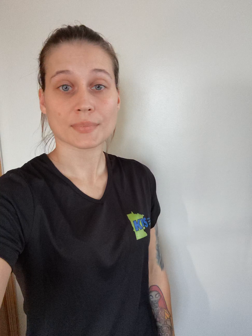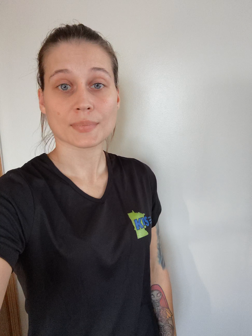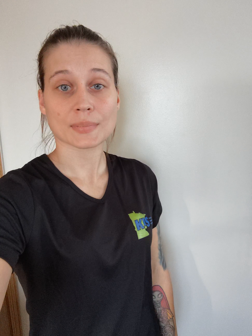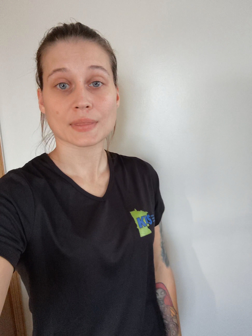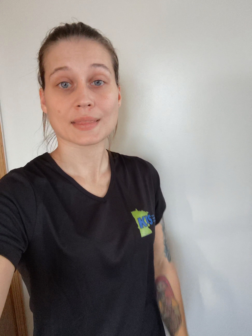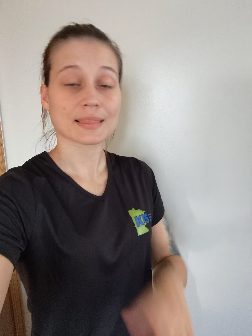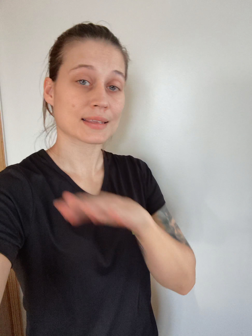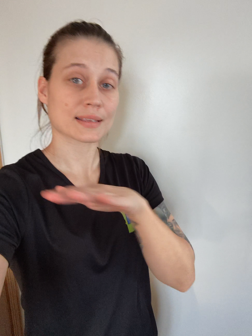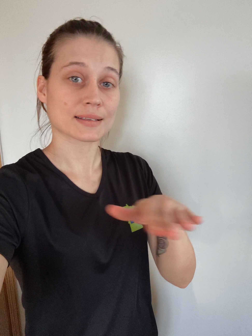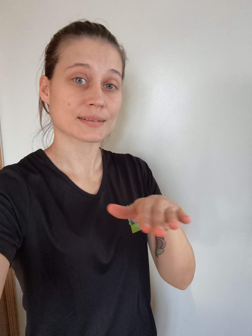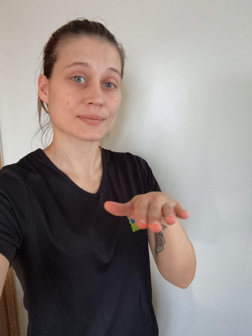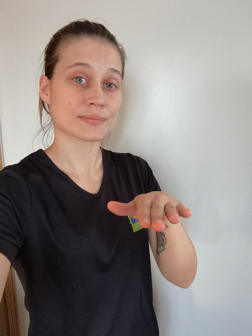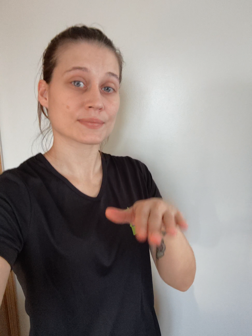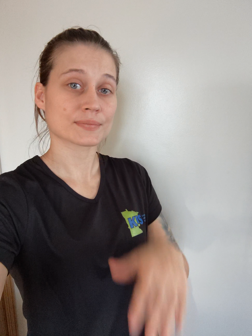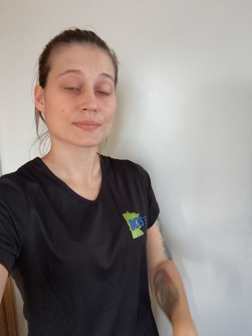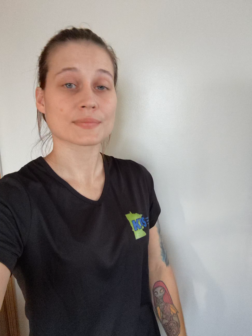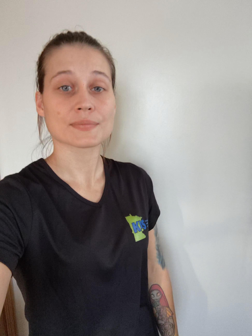clean